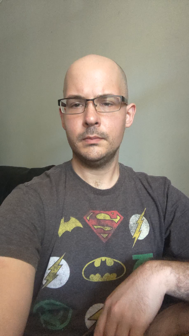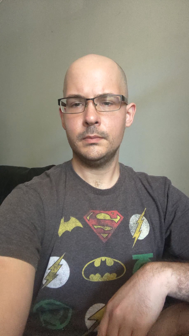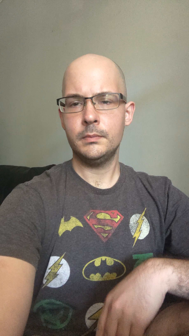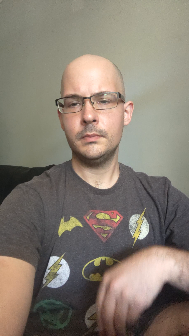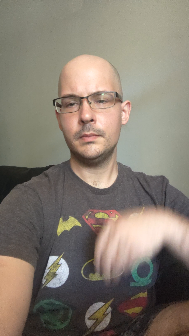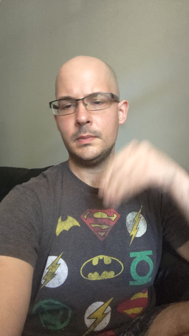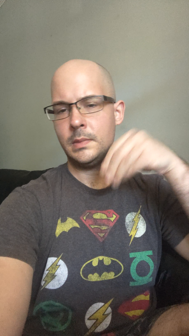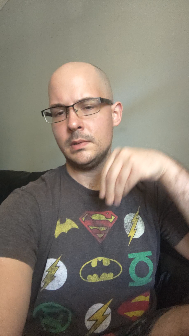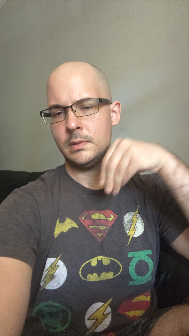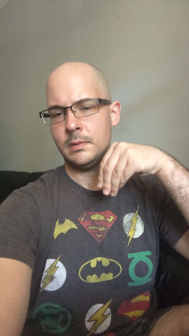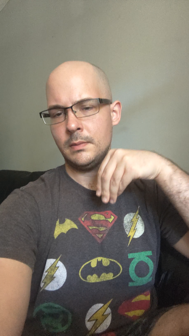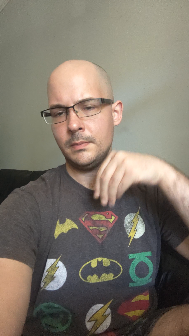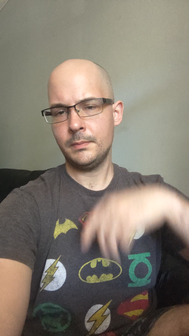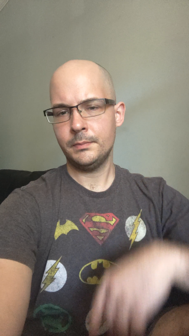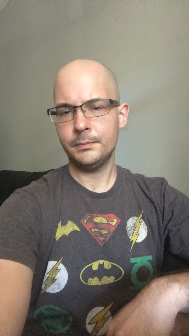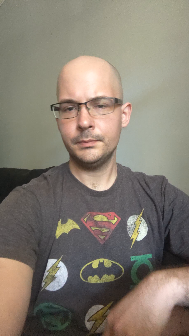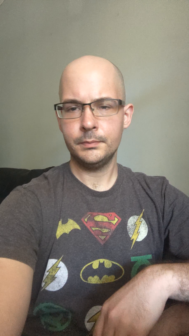inside